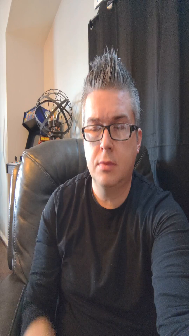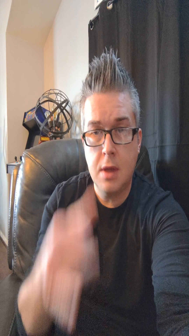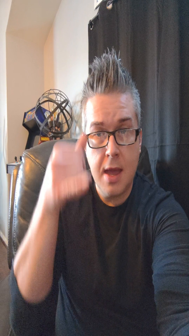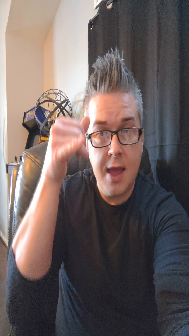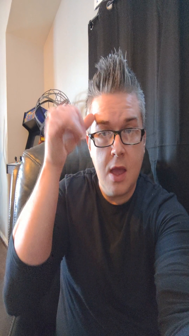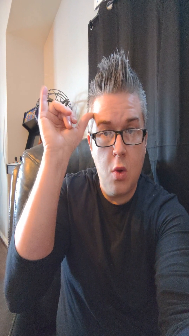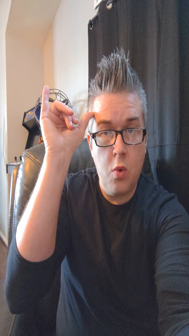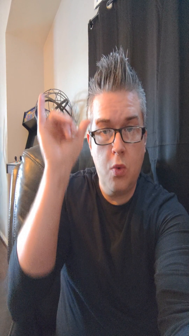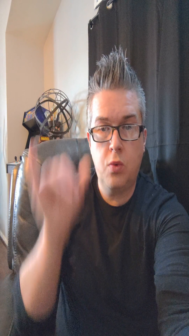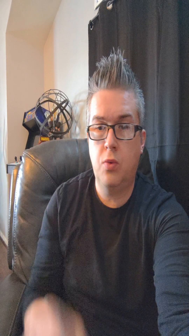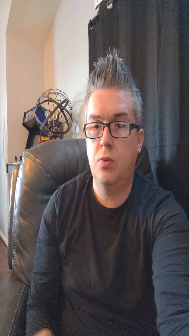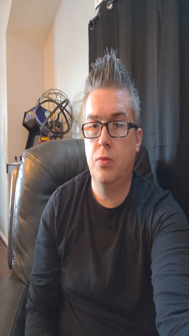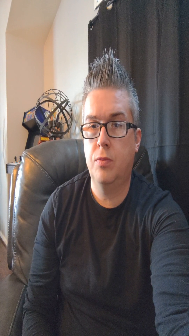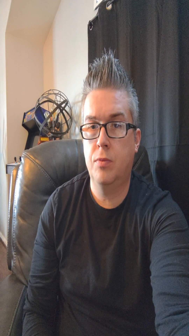cow